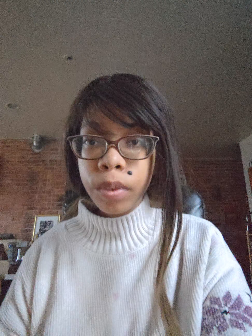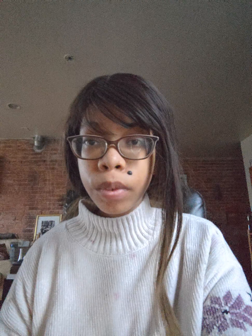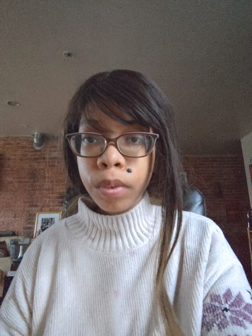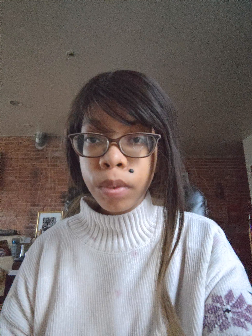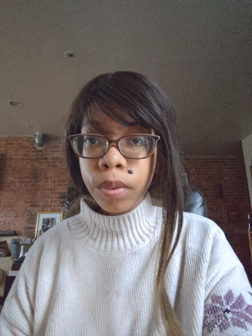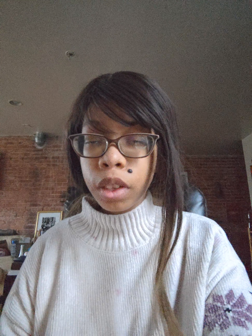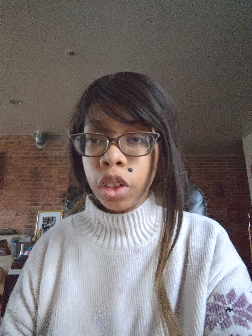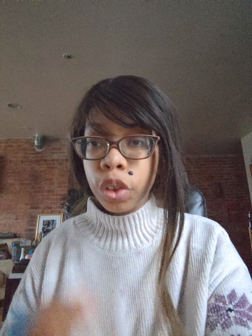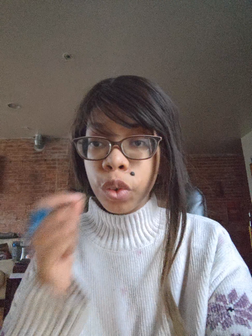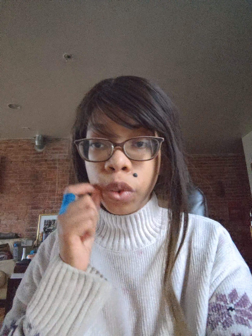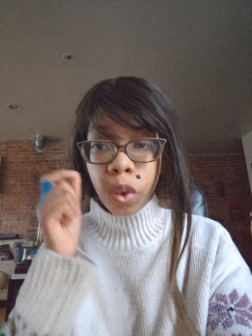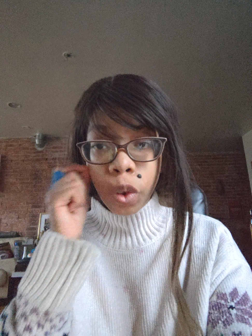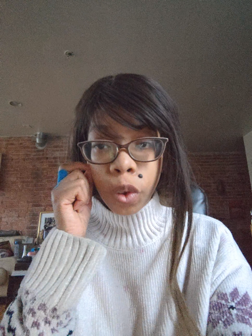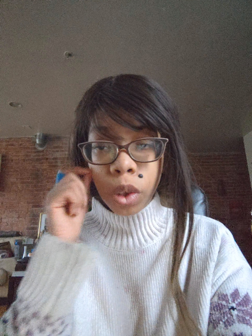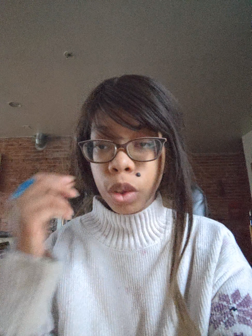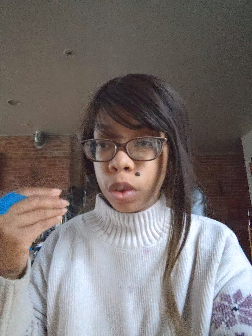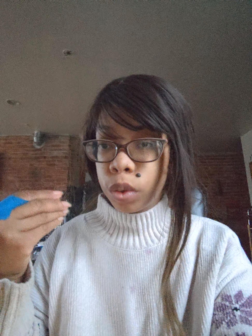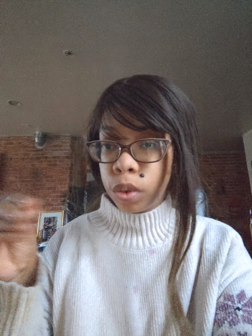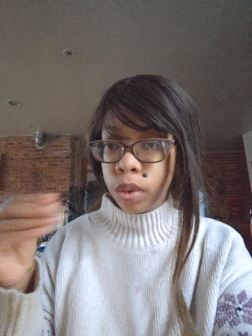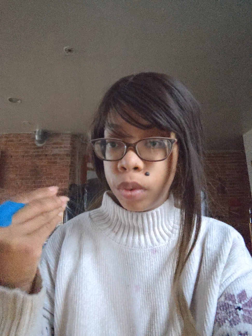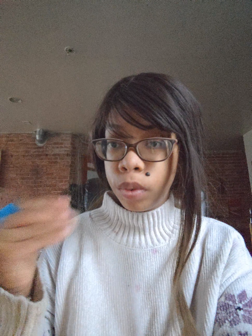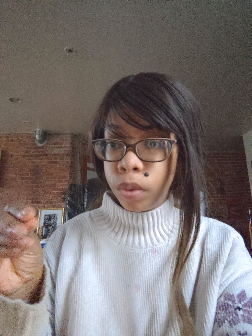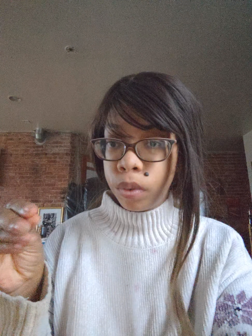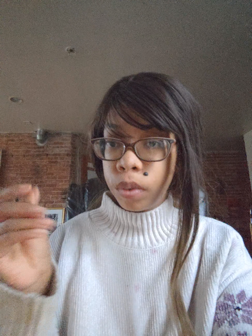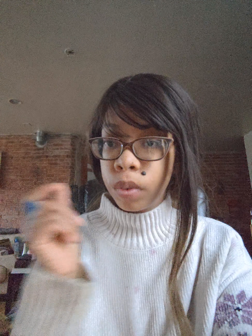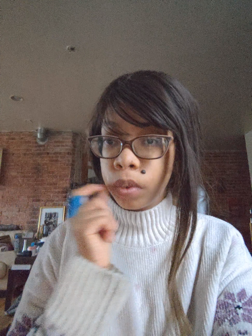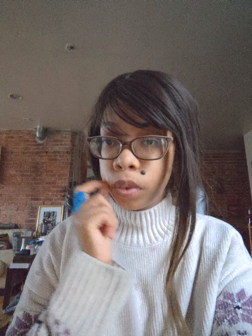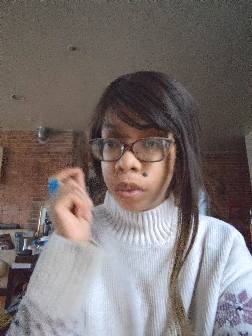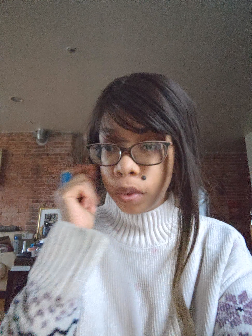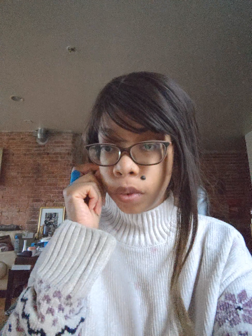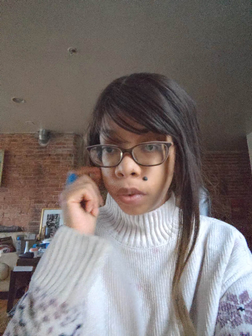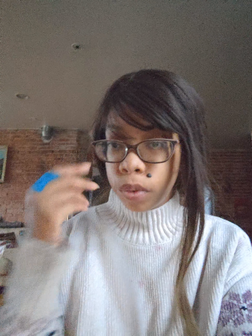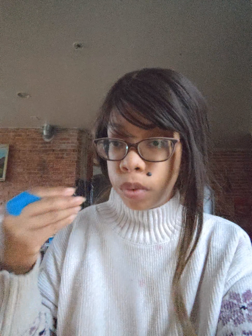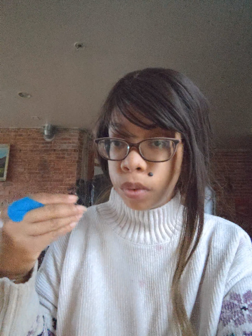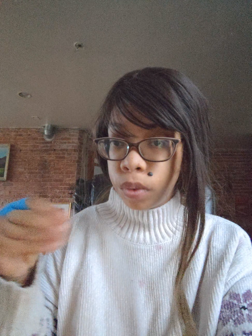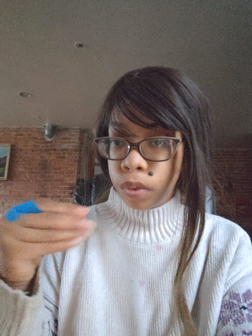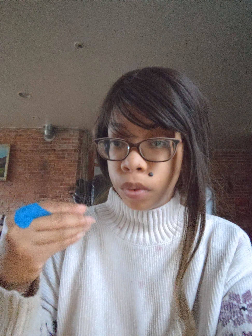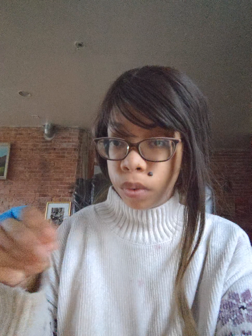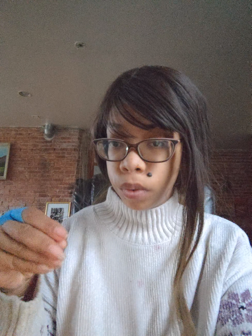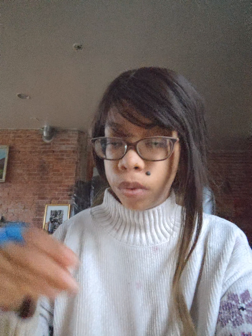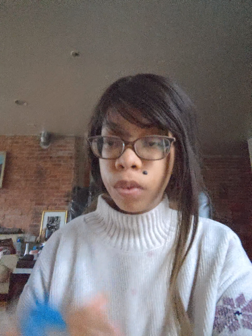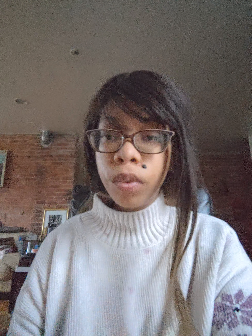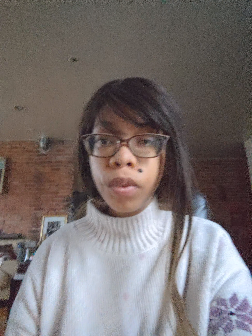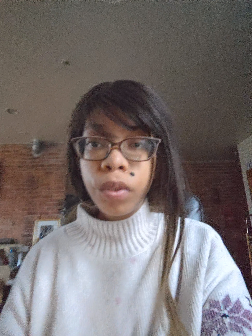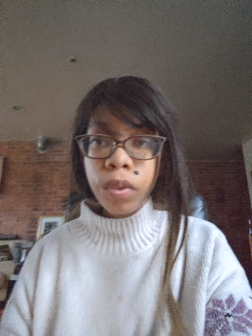store